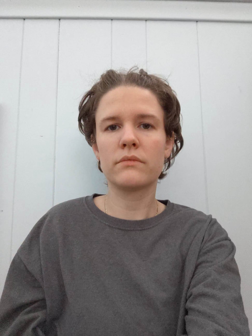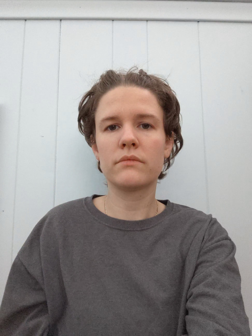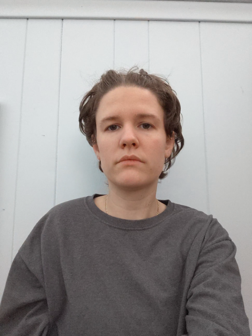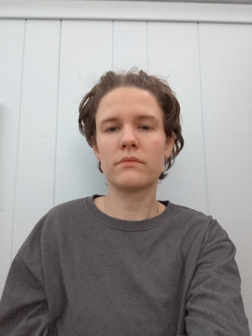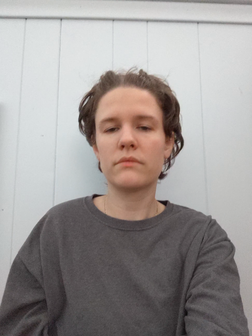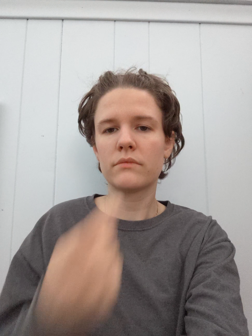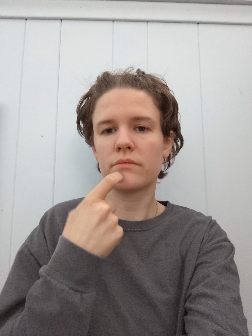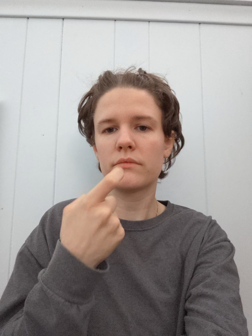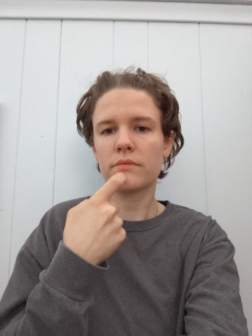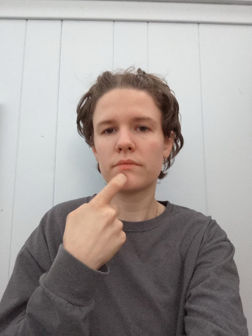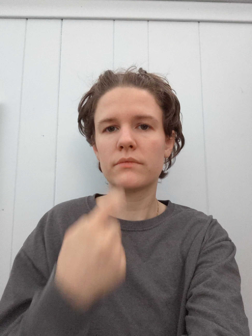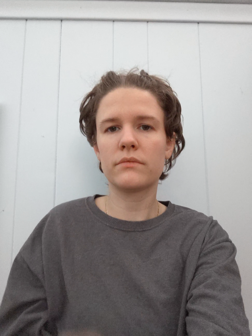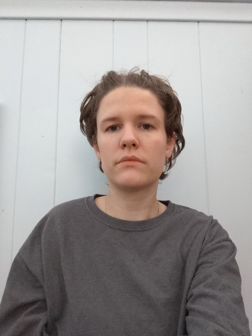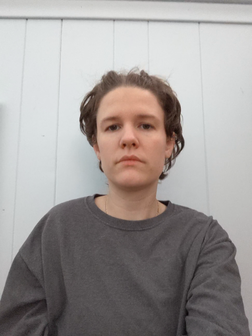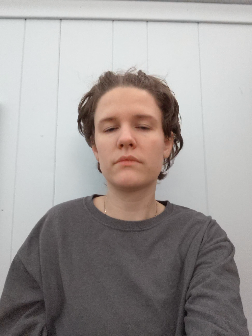window